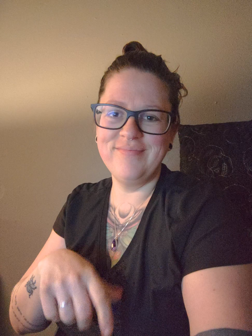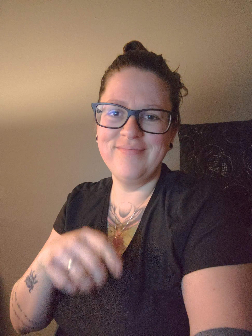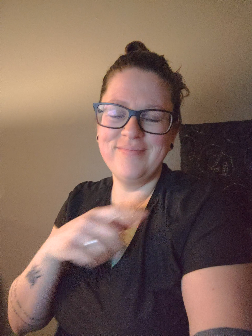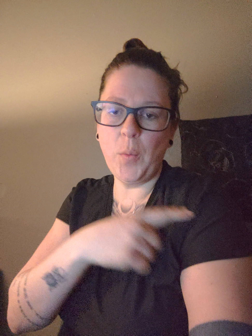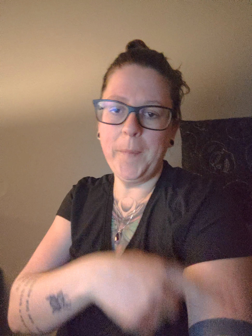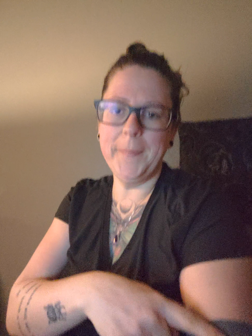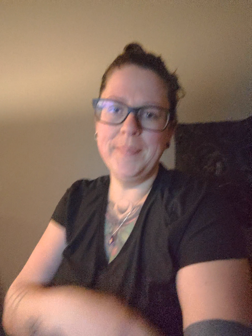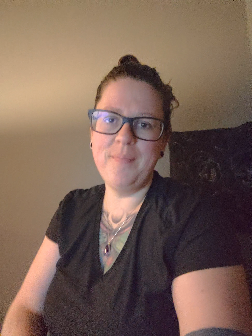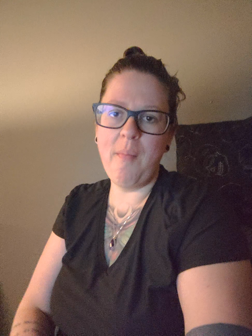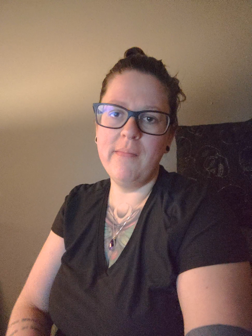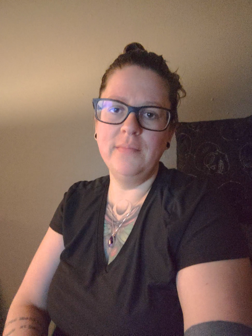arm